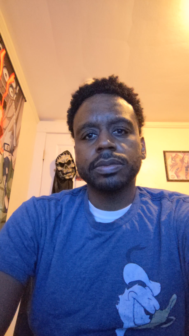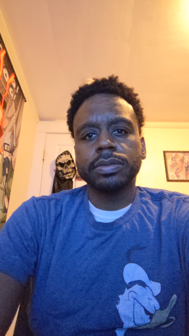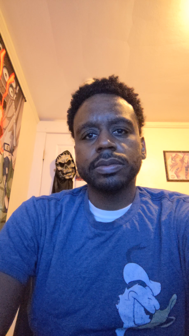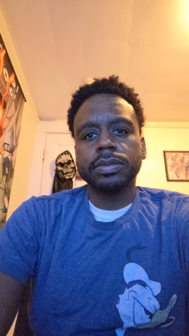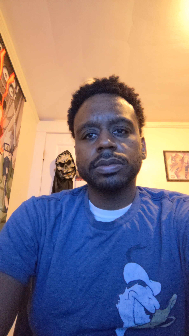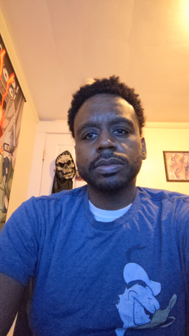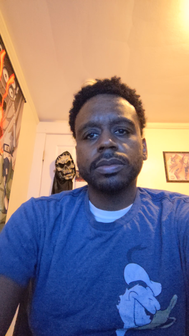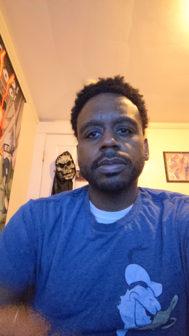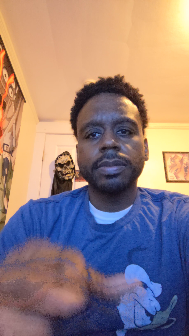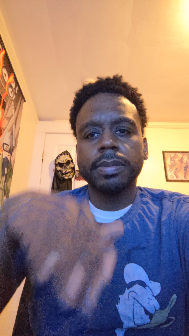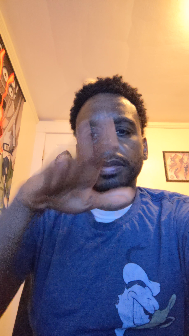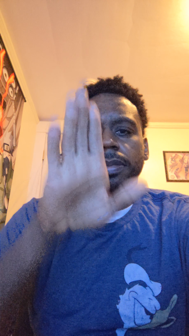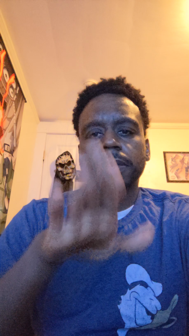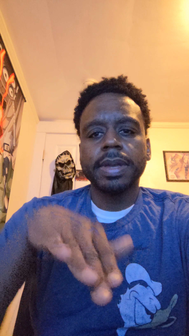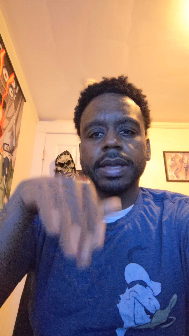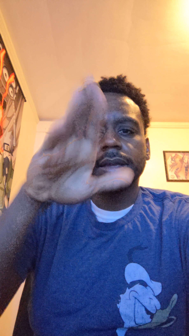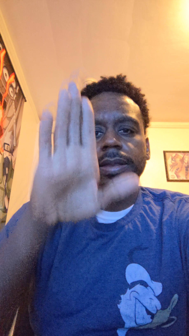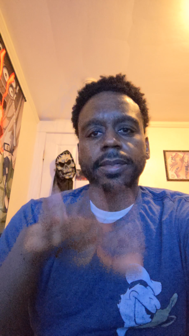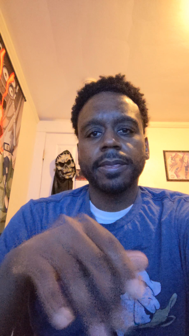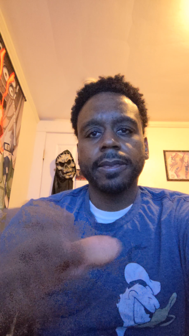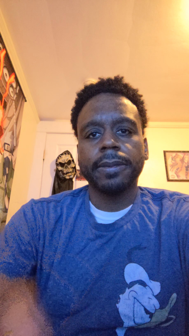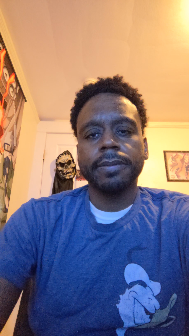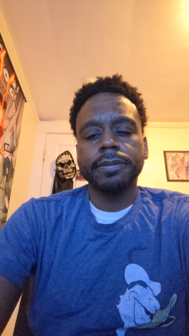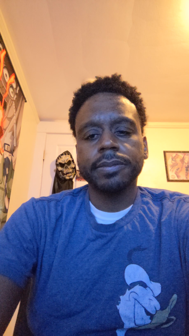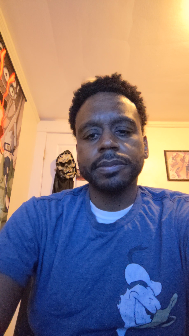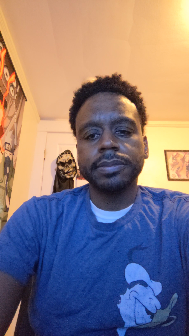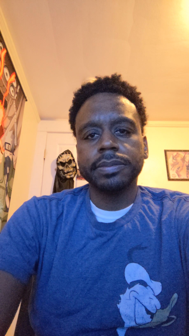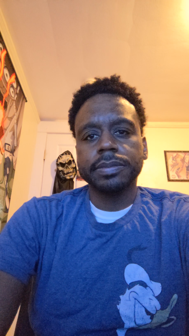paint